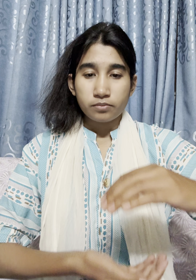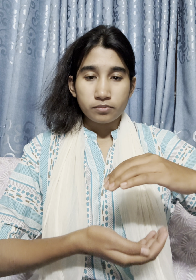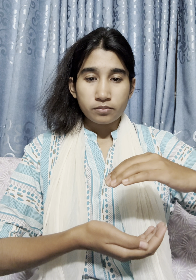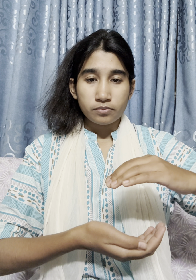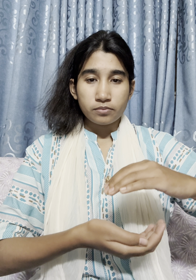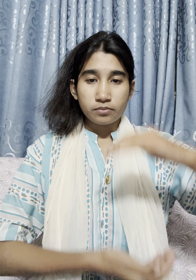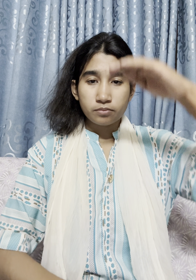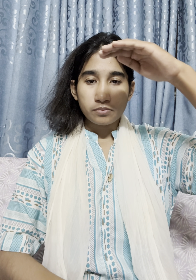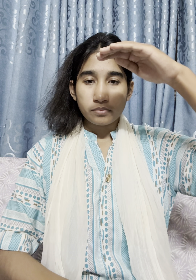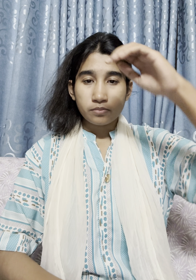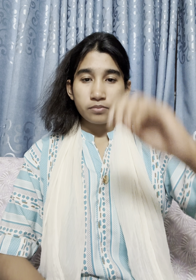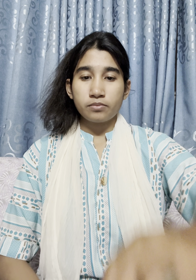বড়